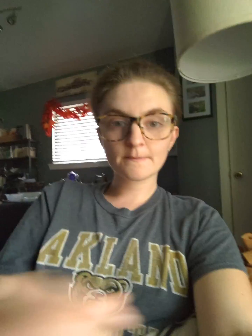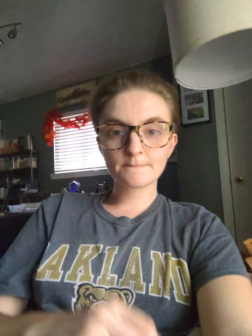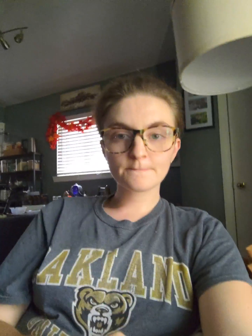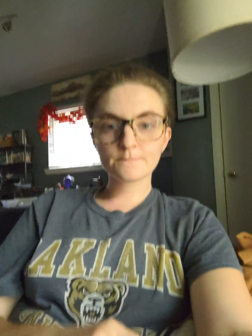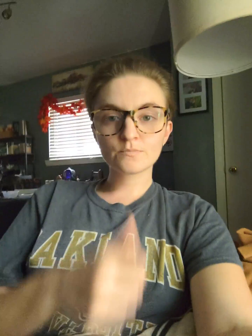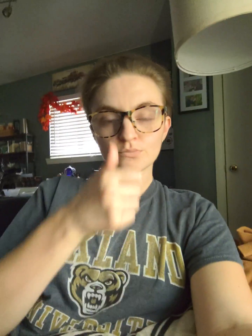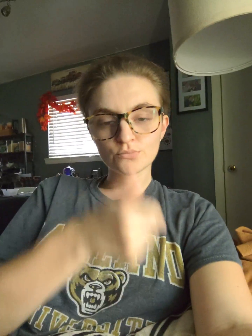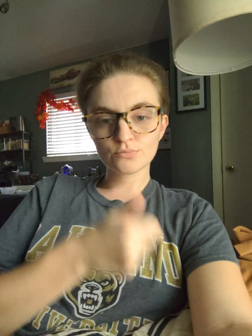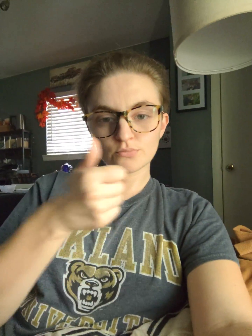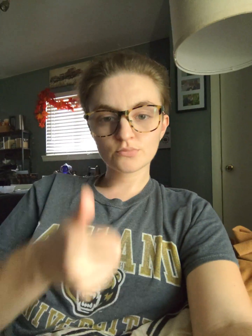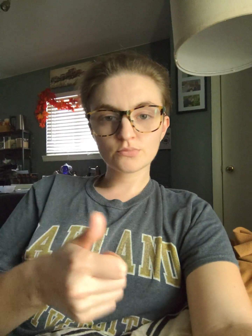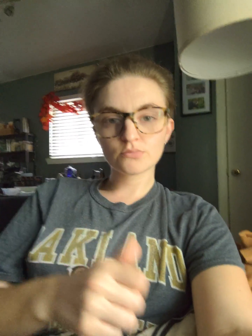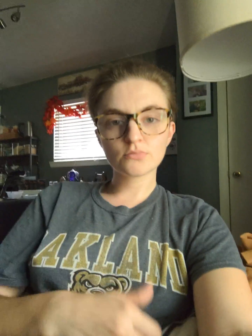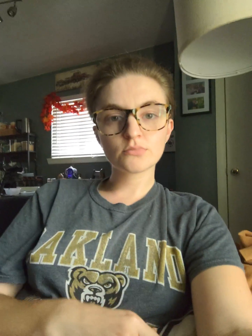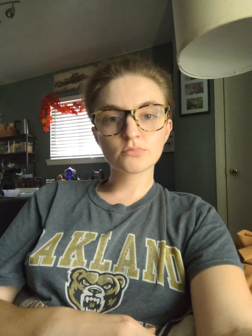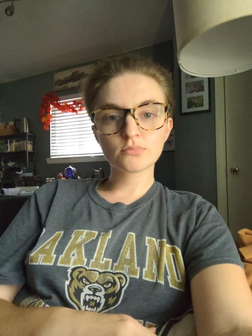each